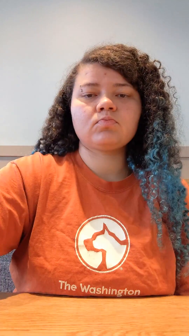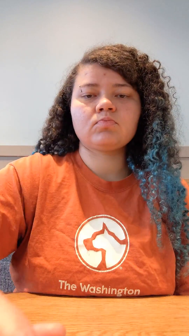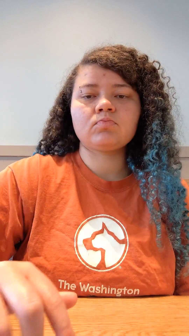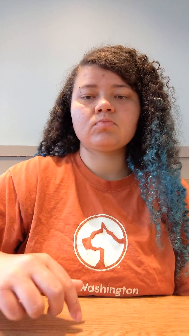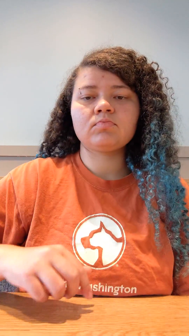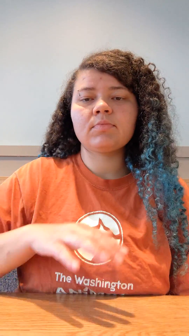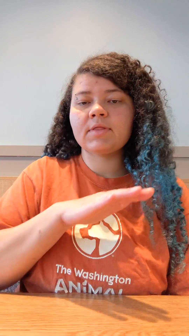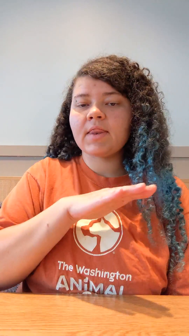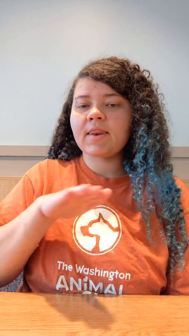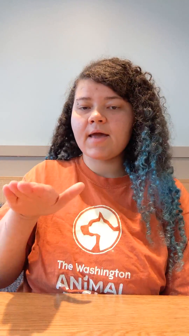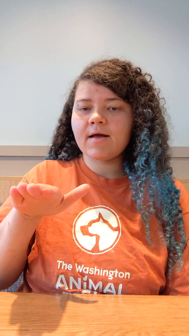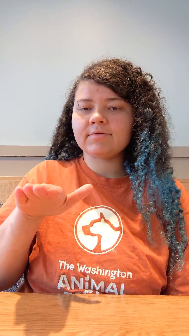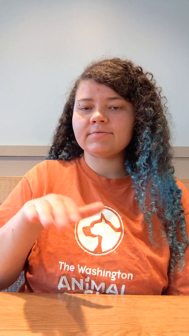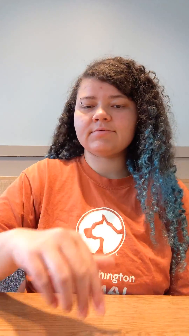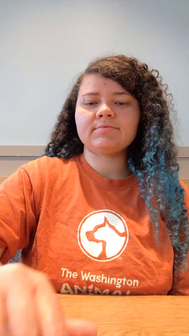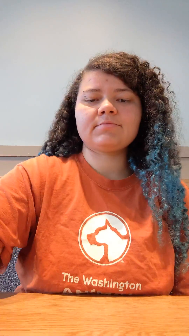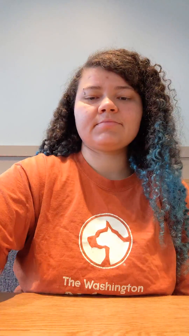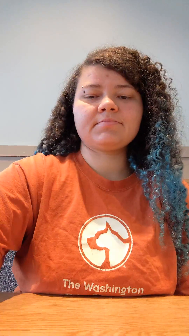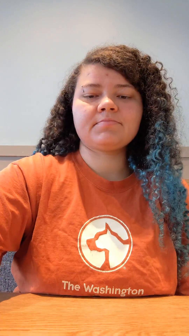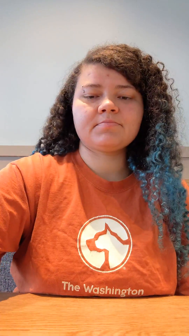nice